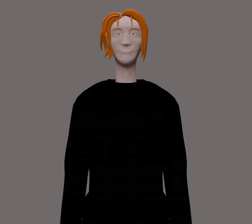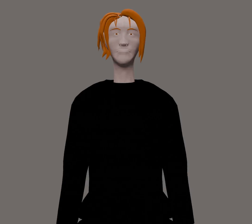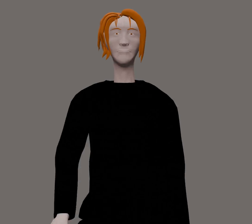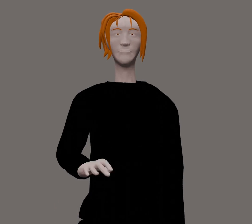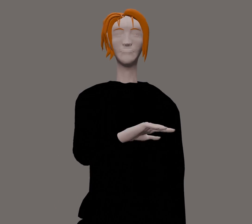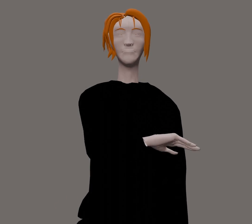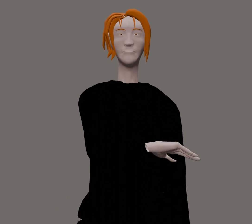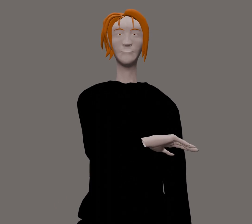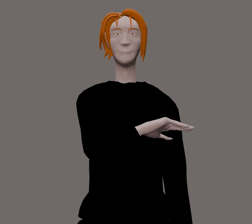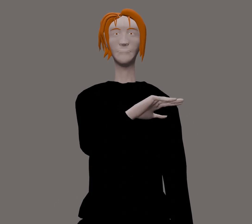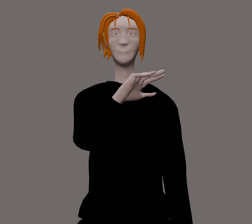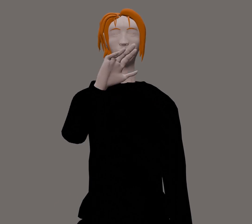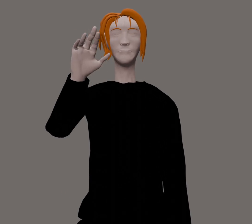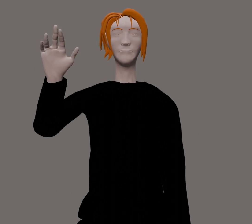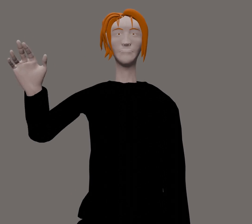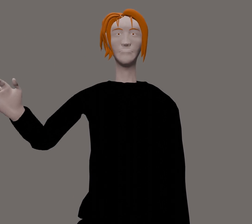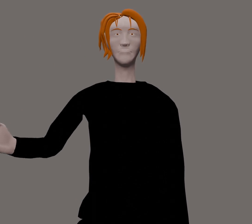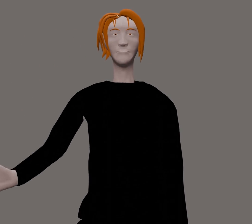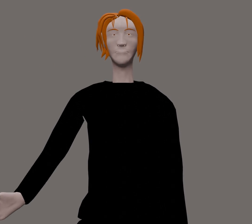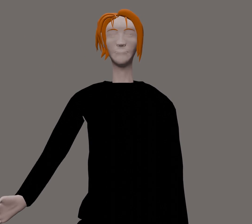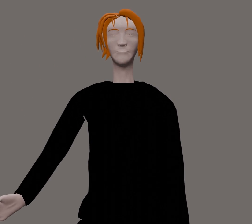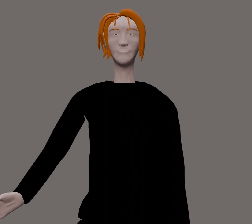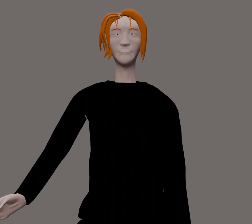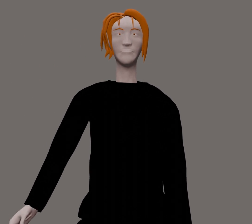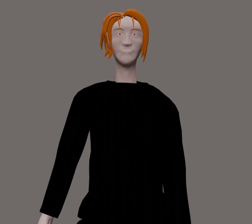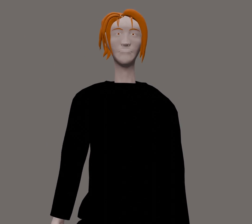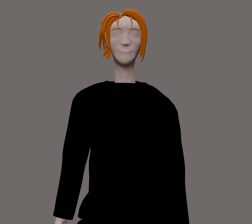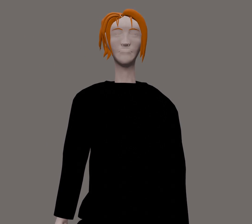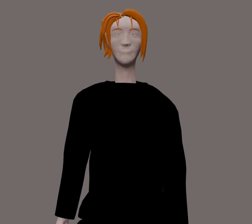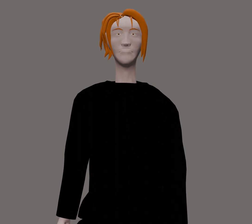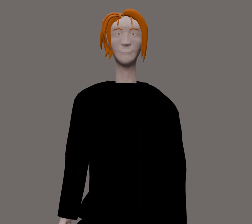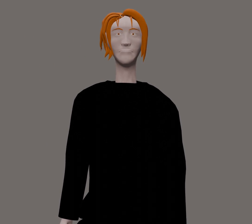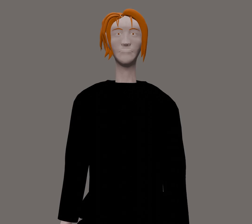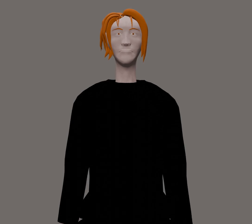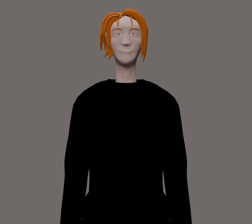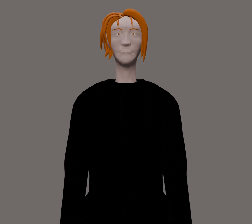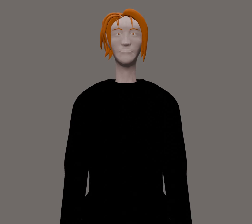Batch